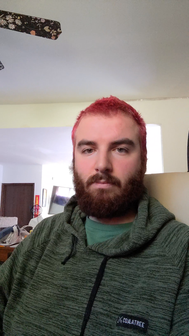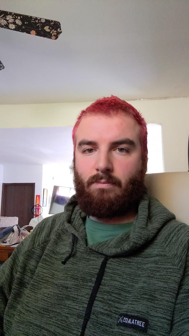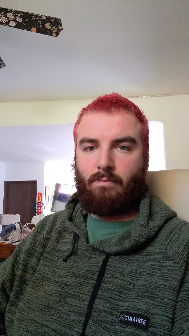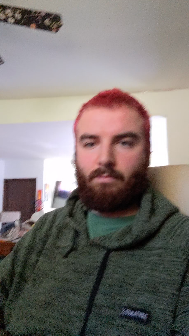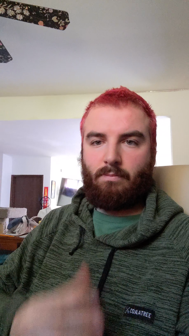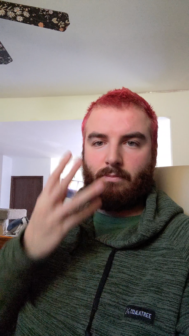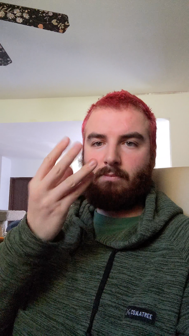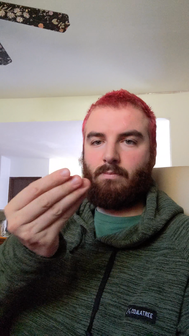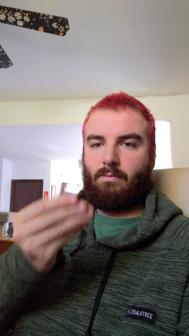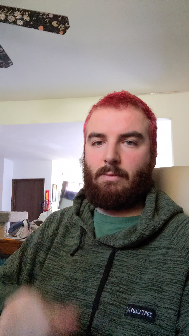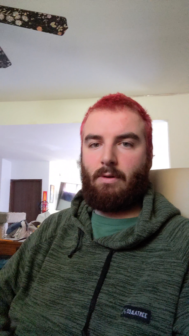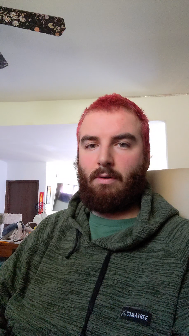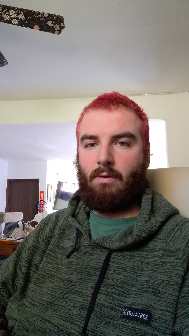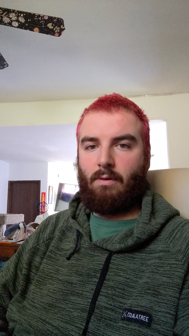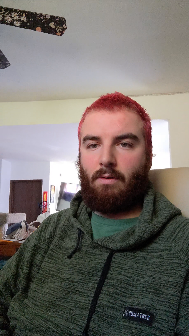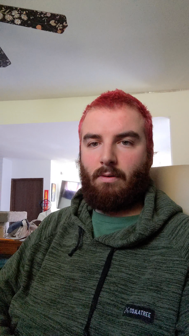got to